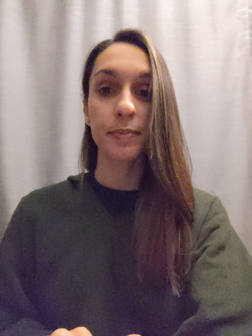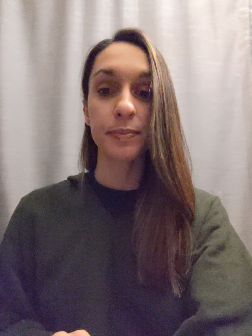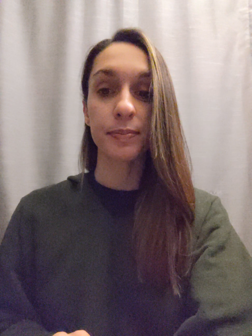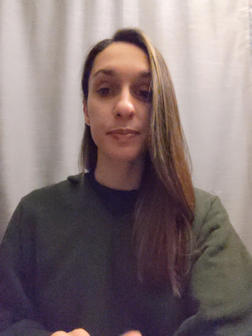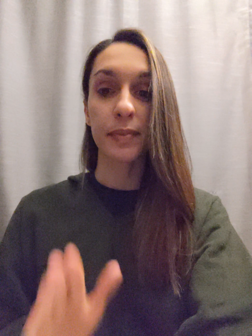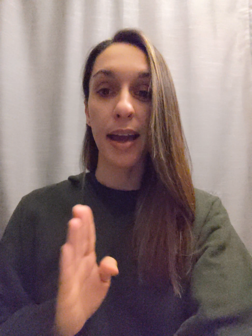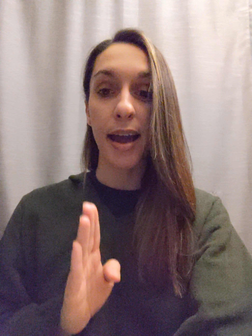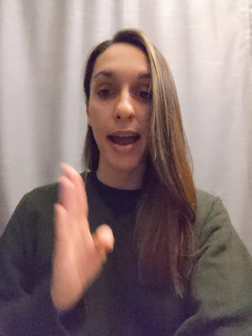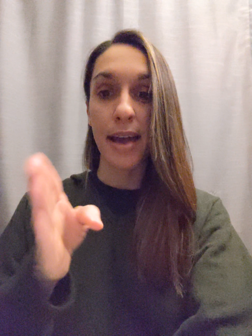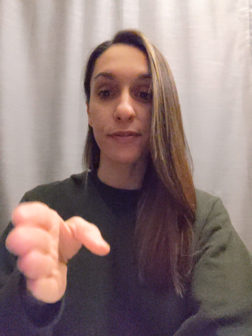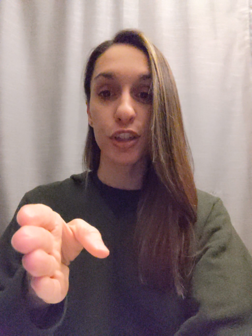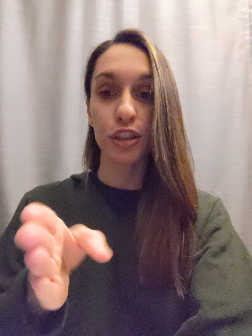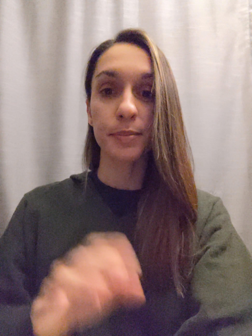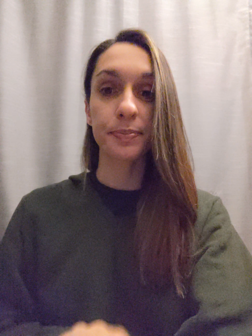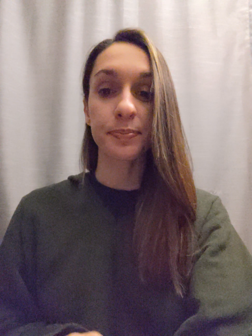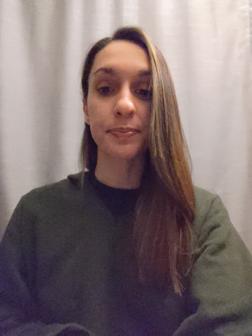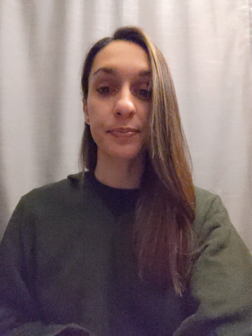after